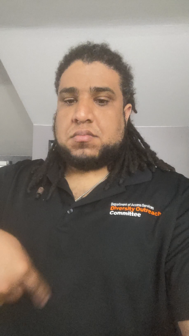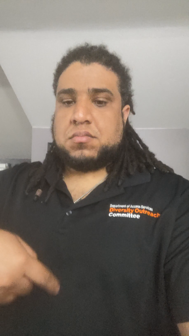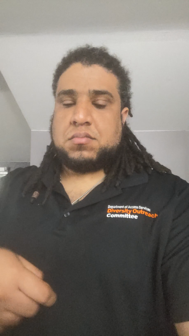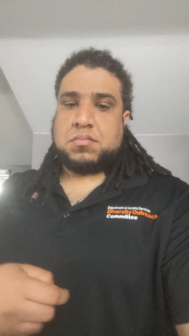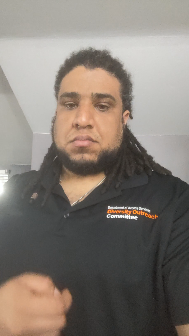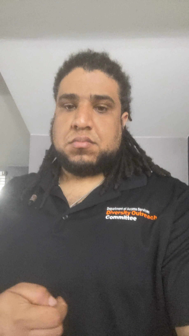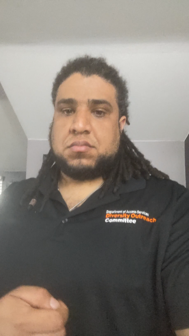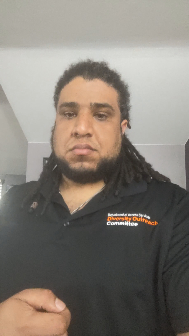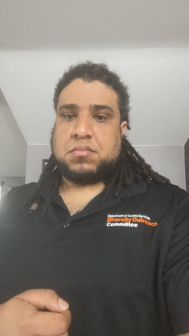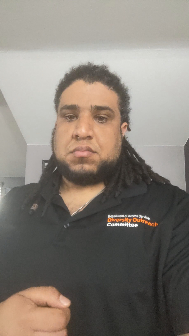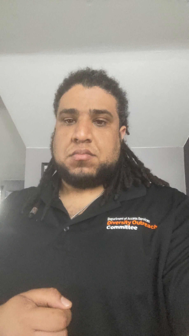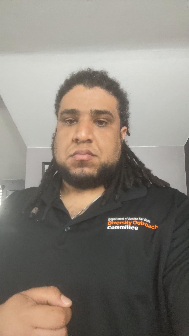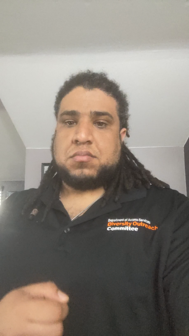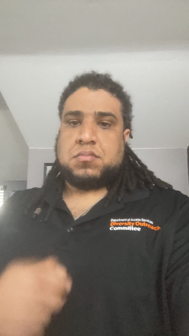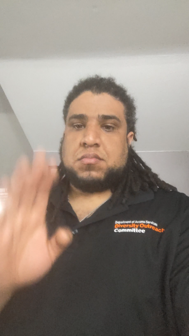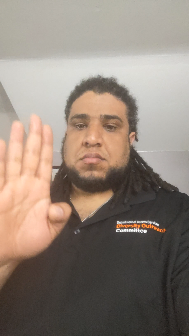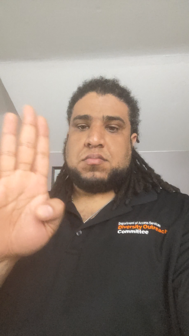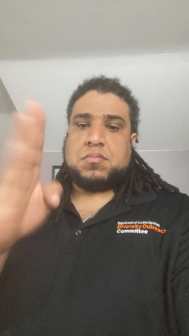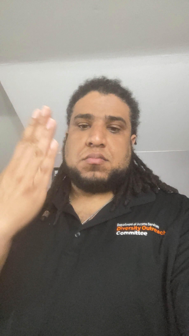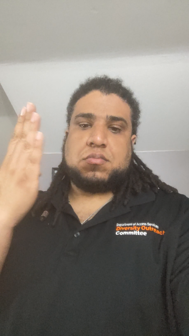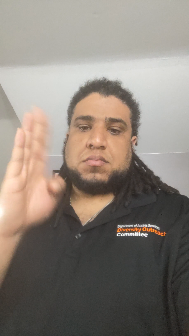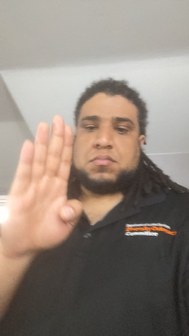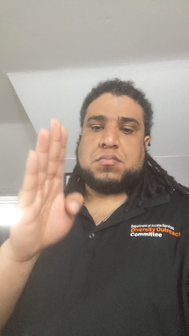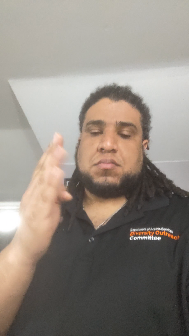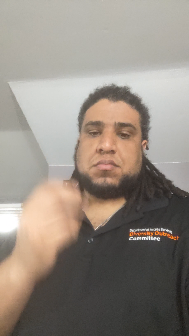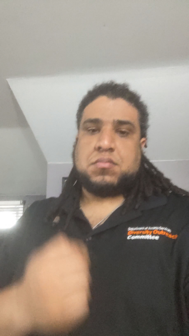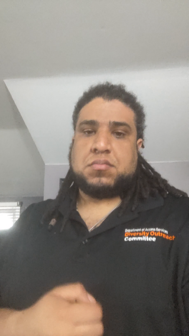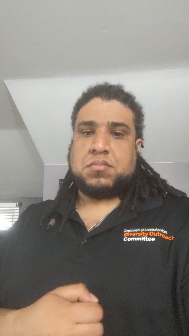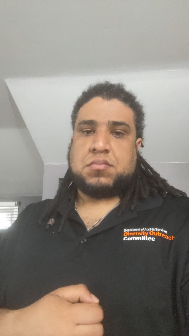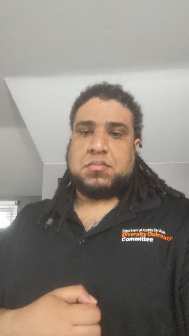door